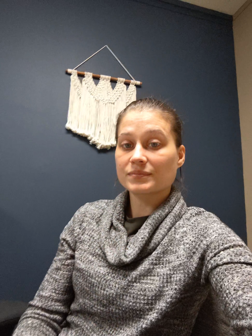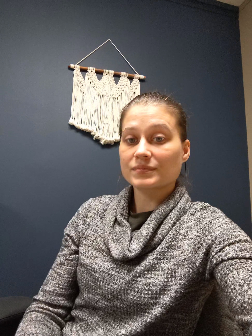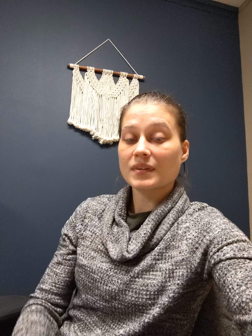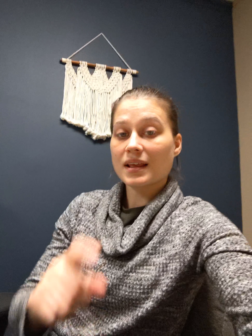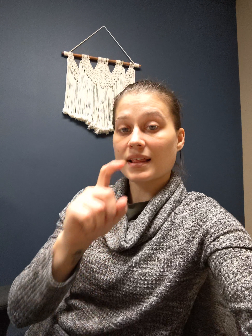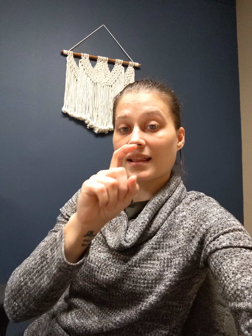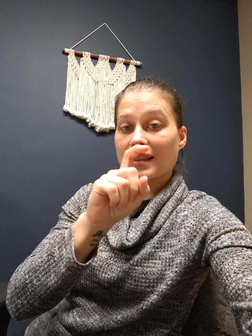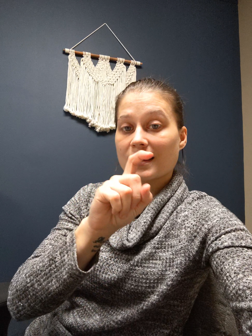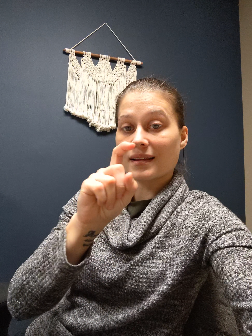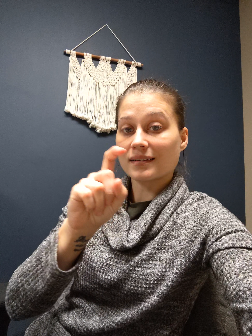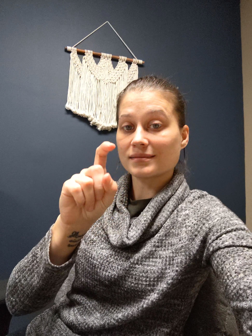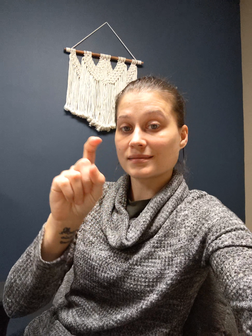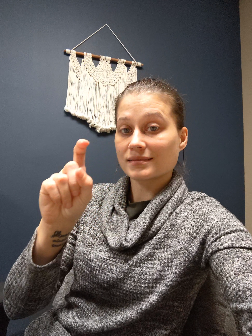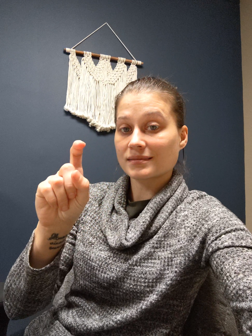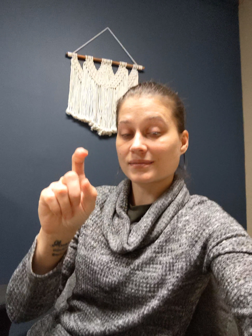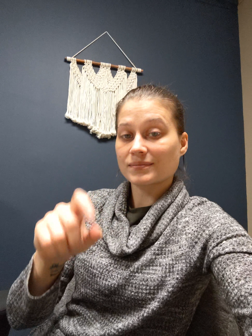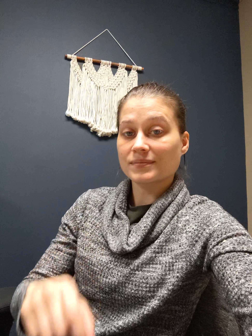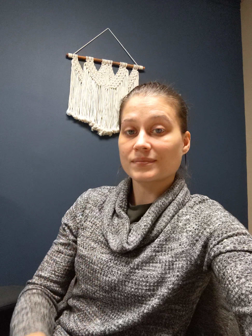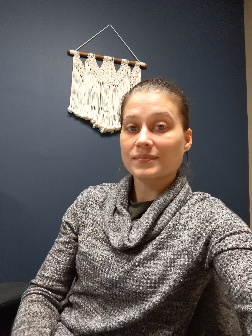closet